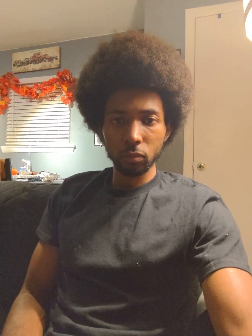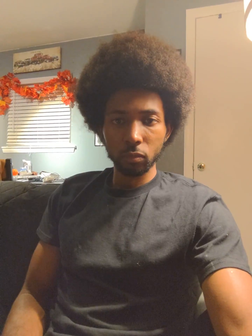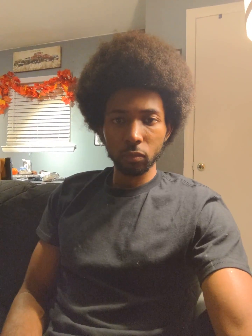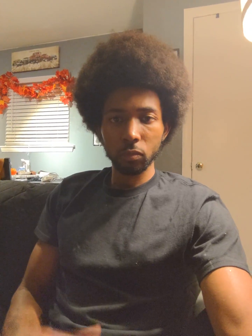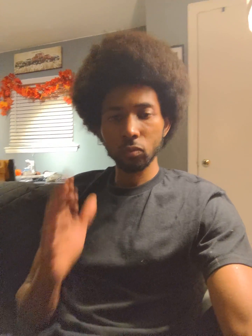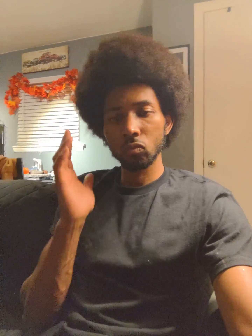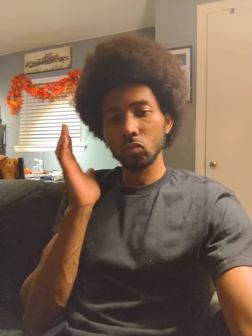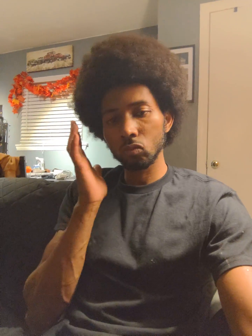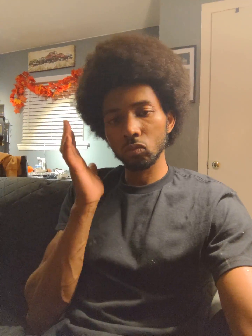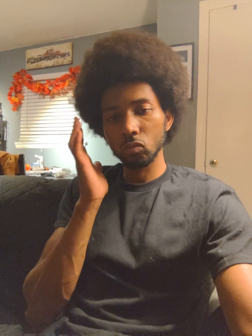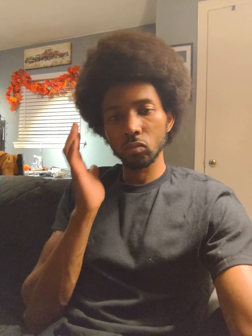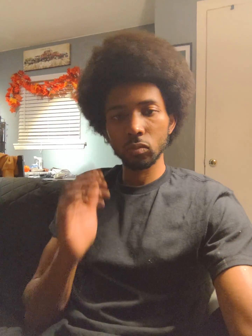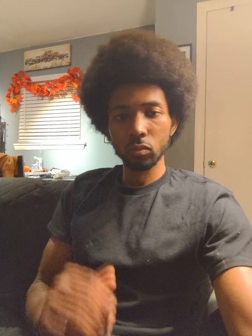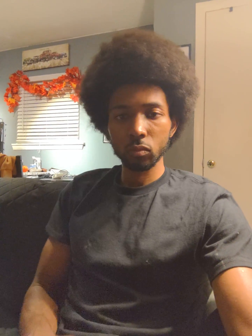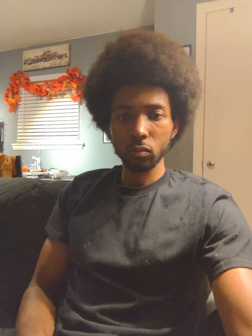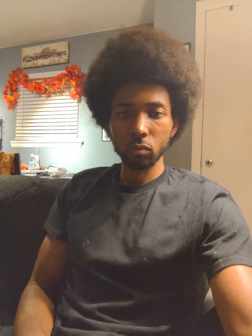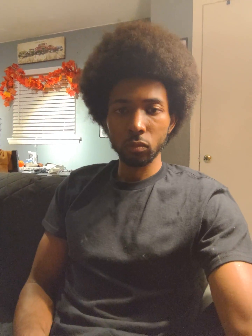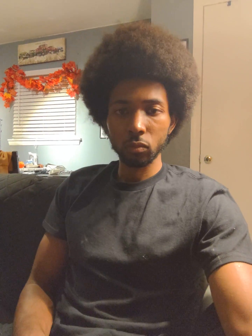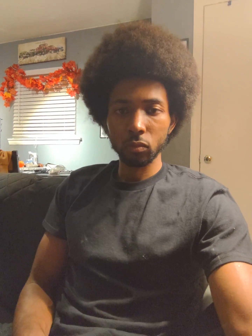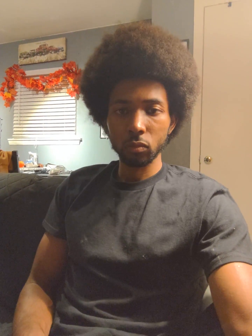pillow